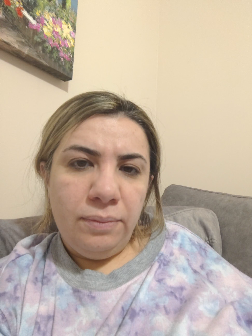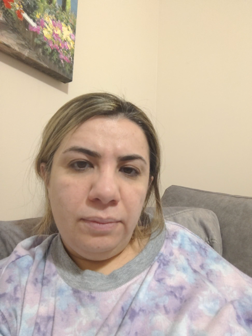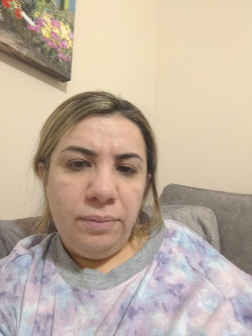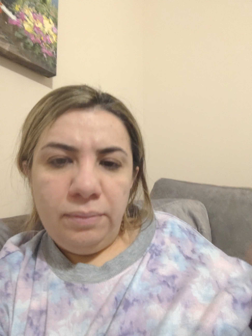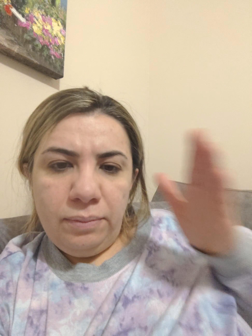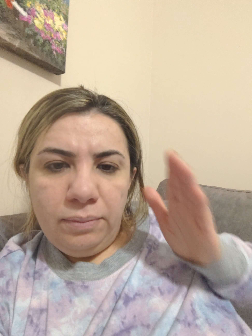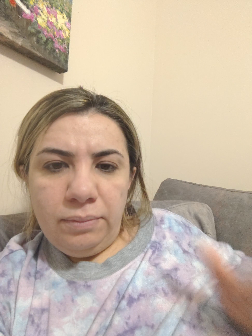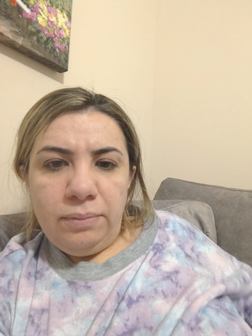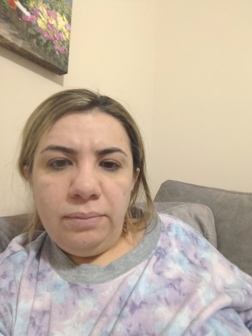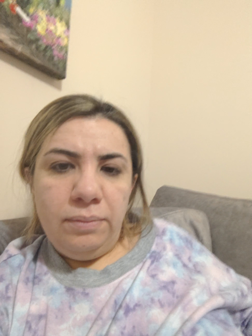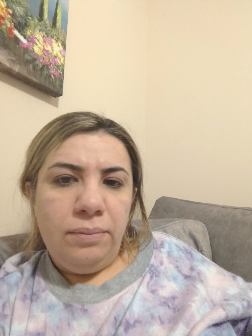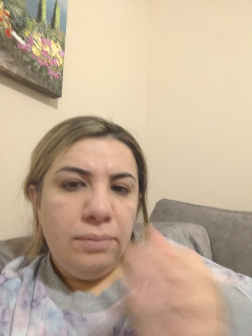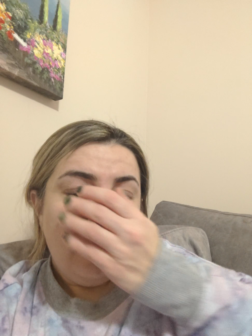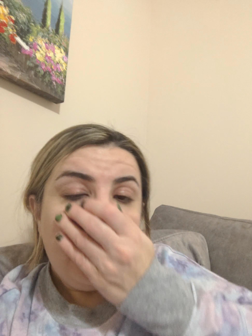person